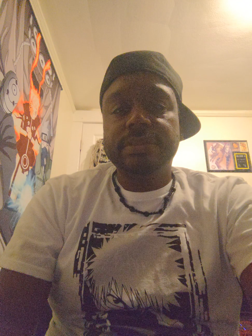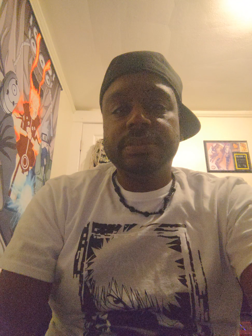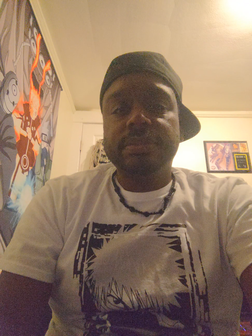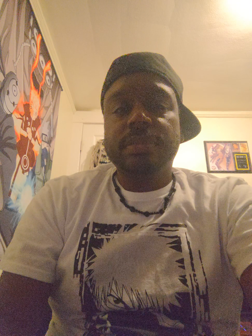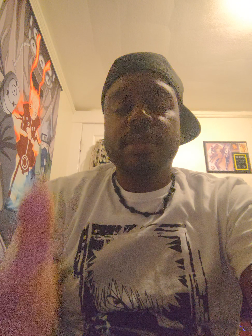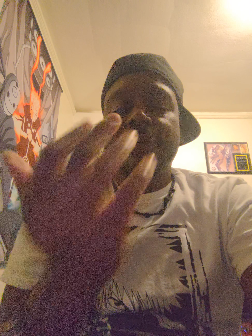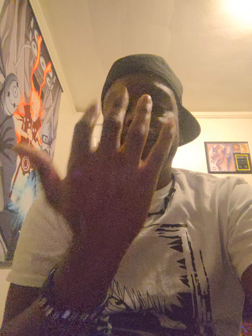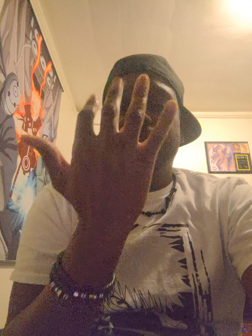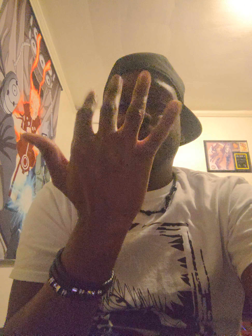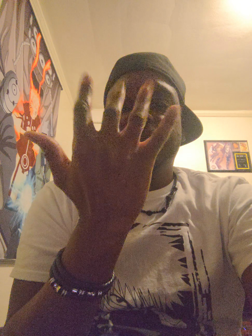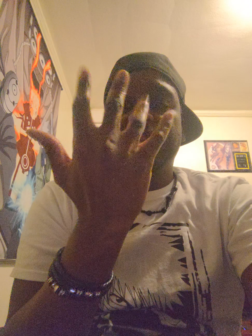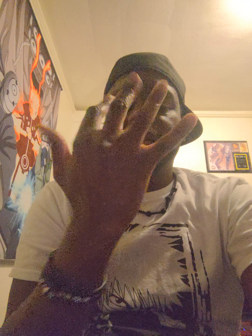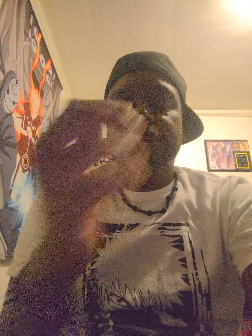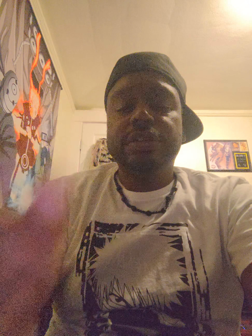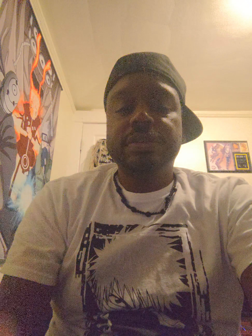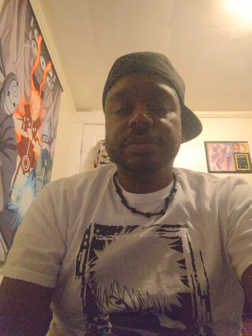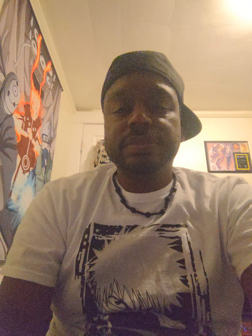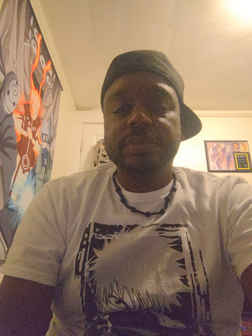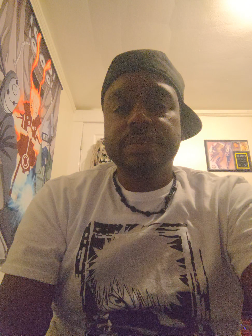finger